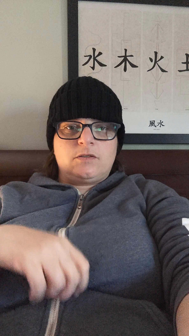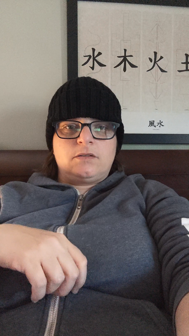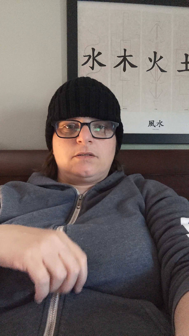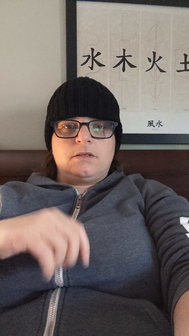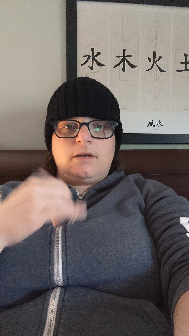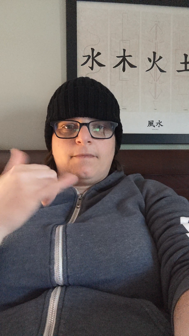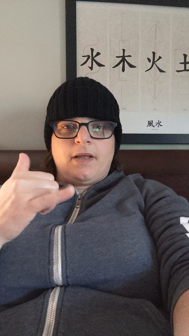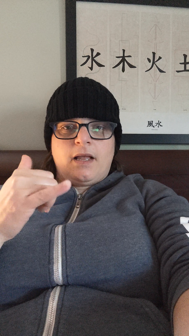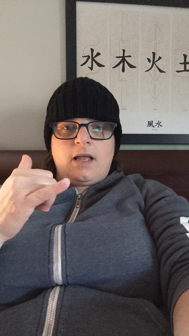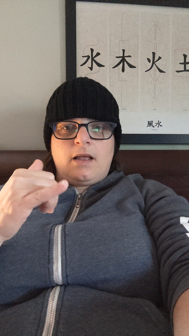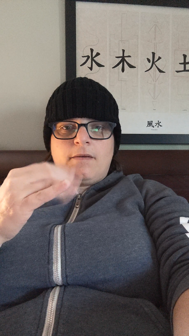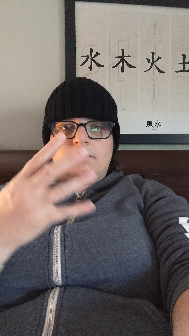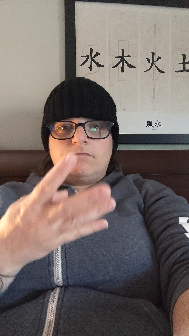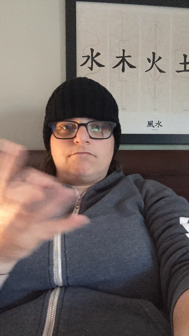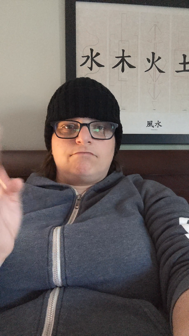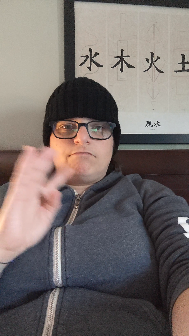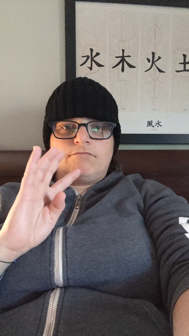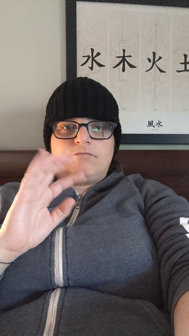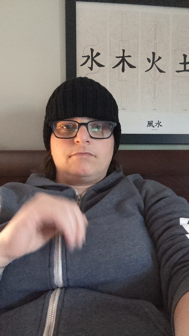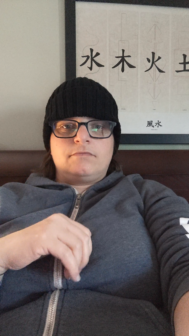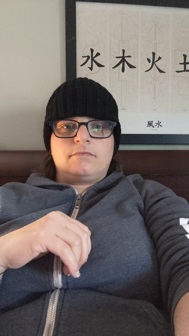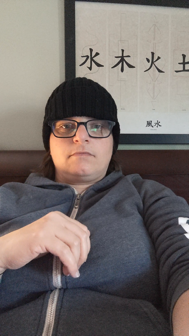playpen